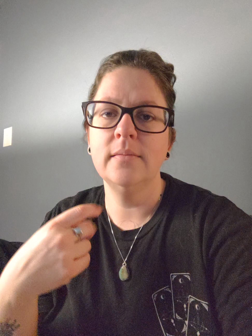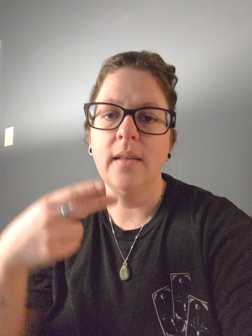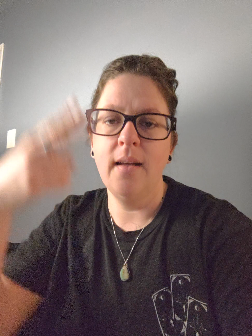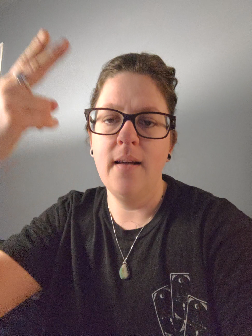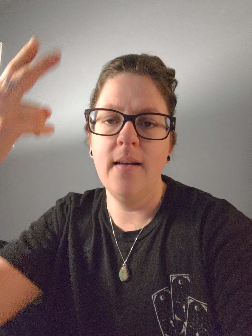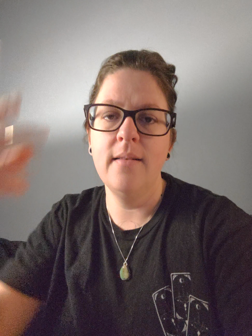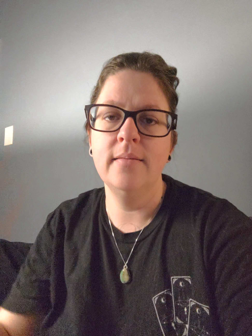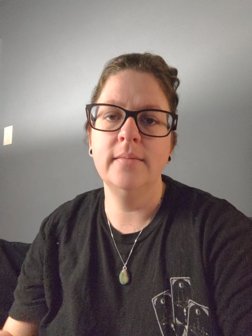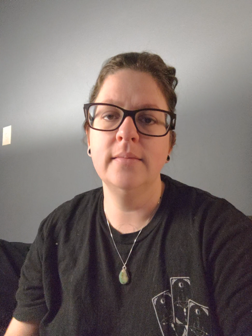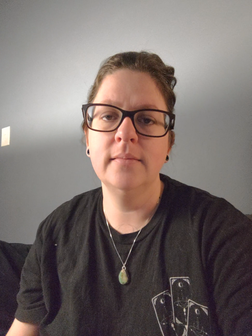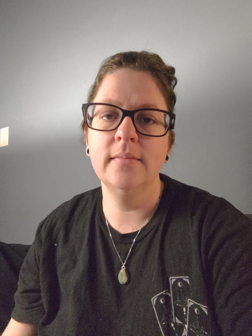high